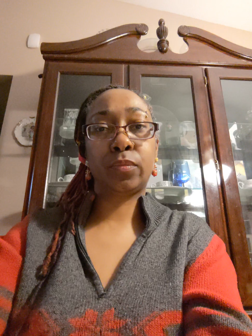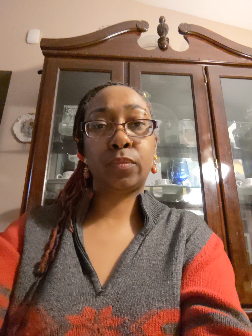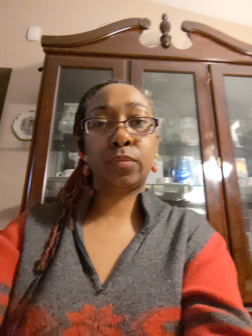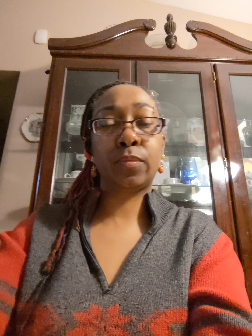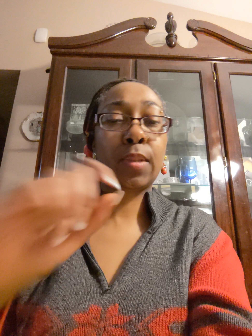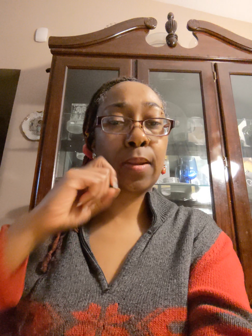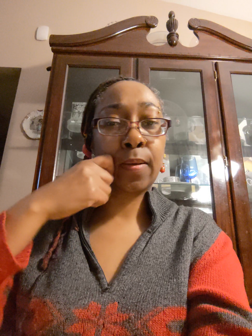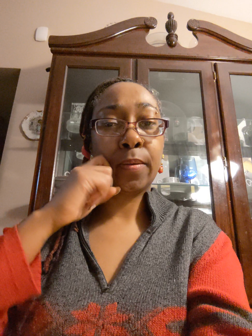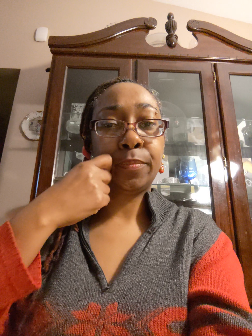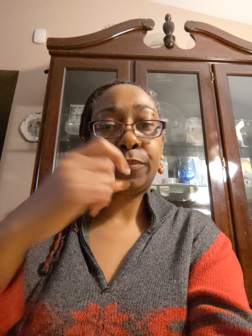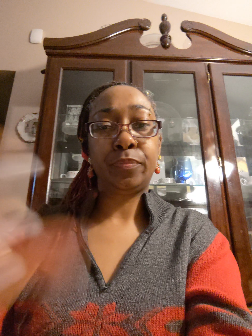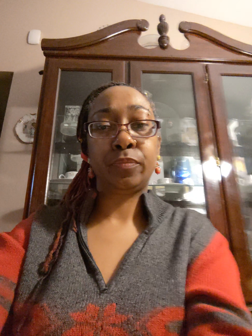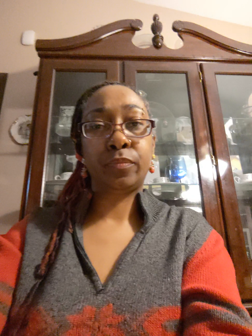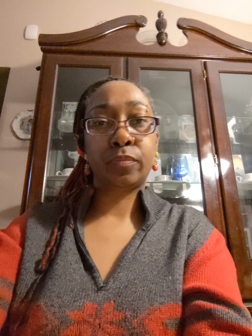apple